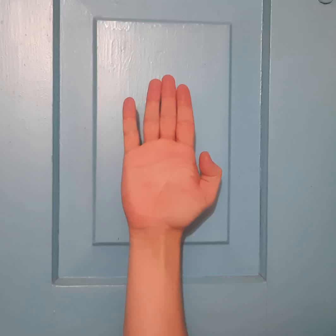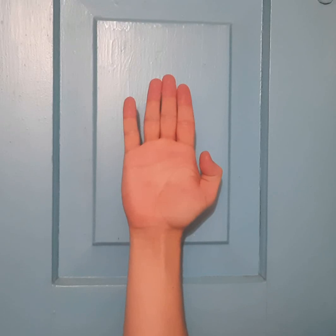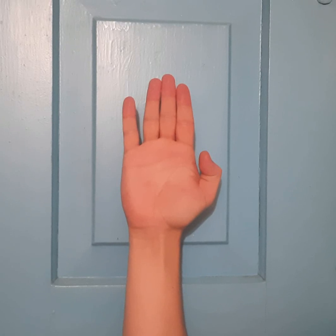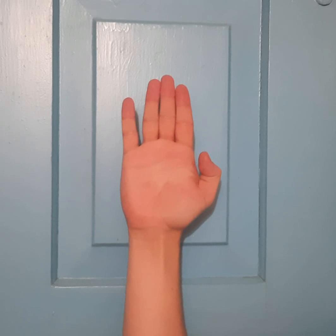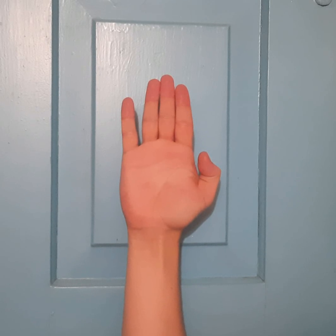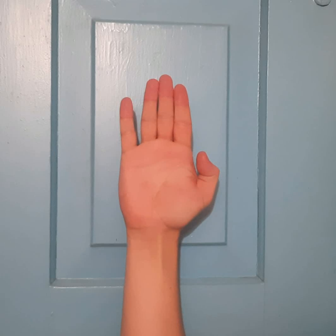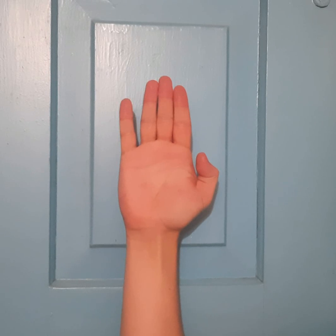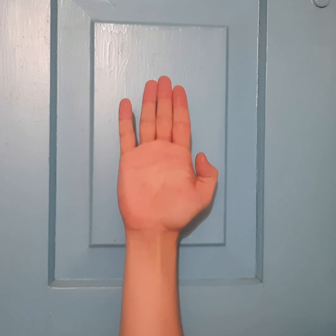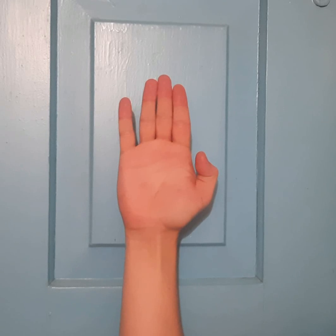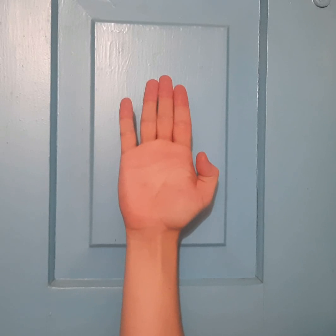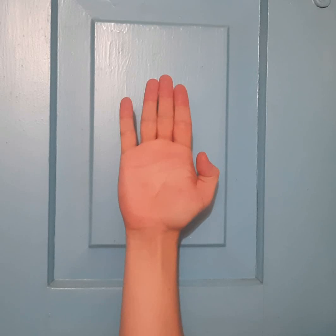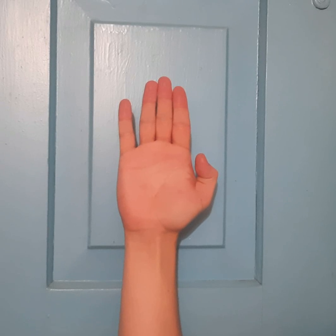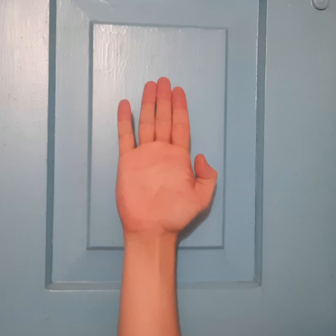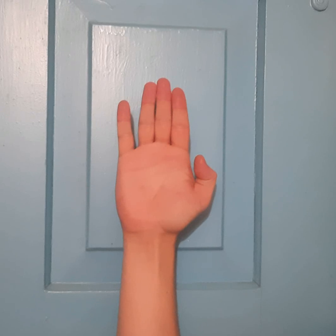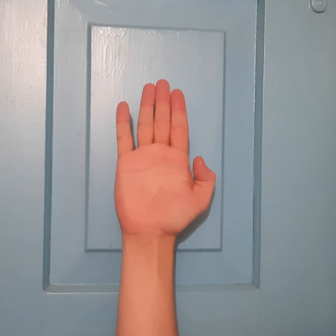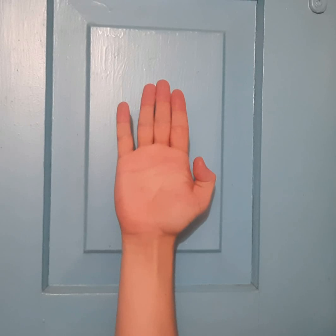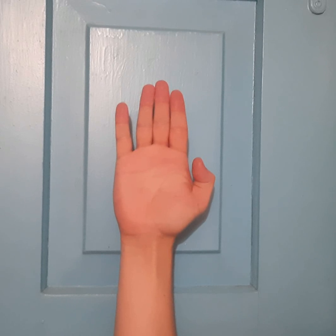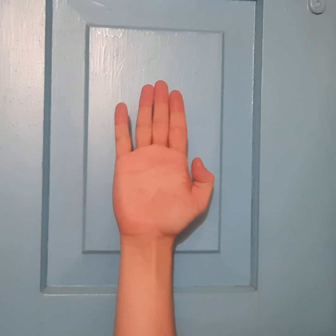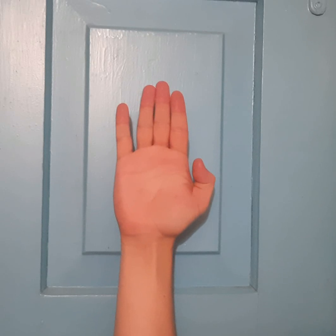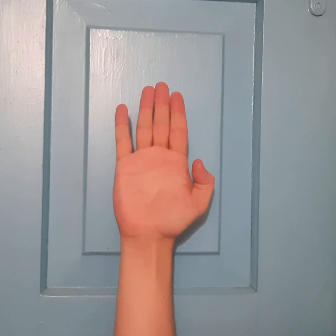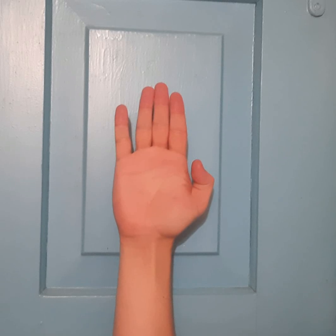В